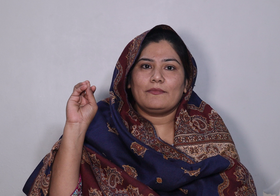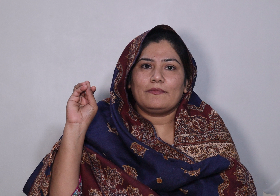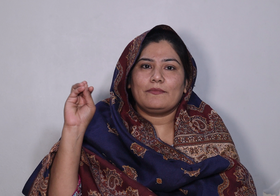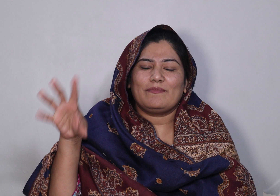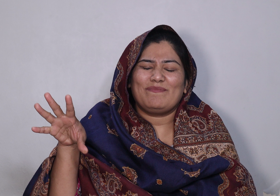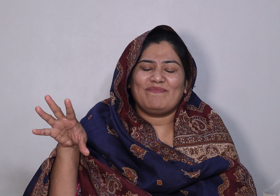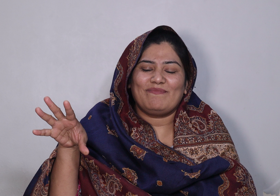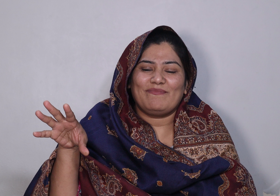bad